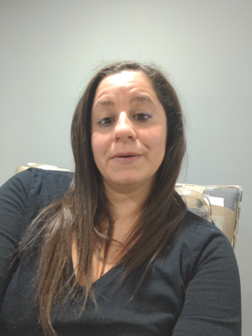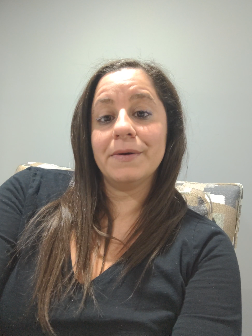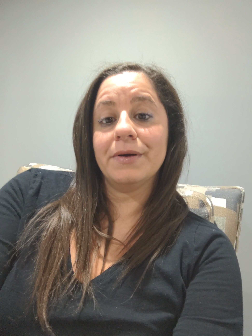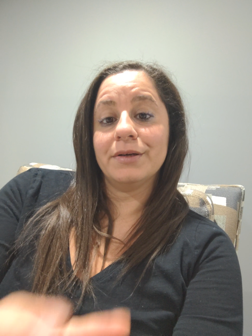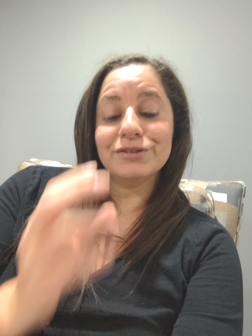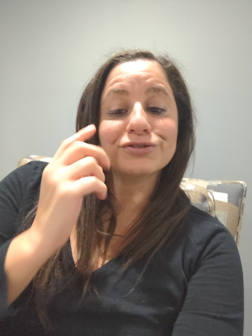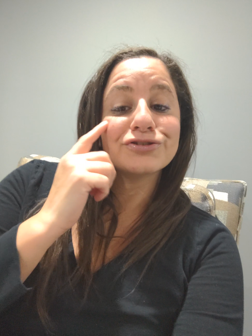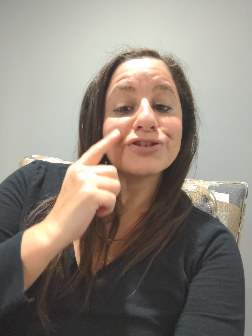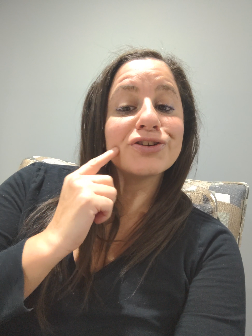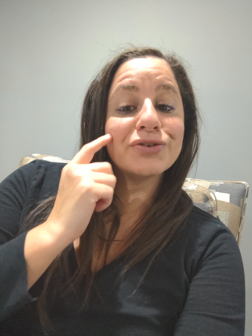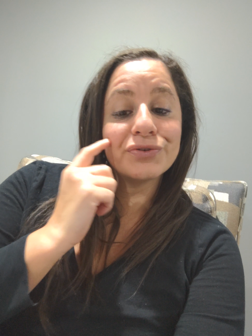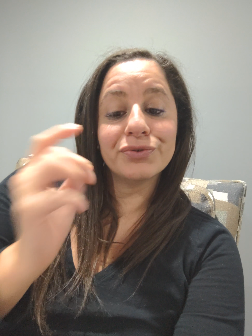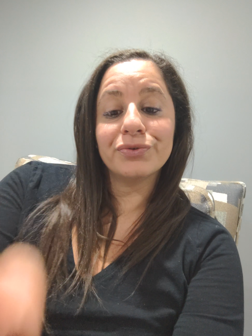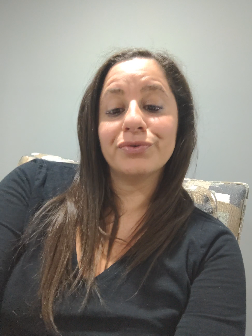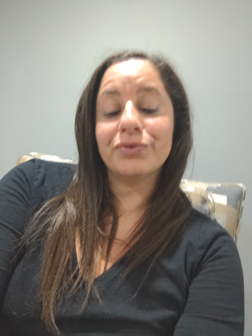cheek